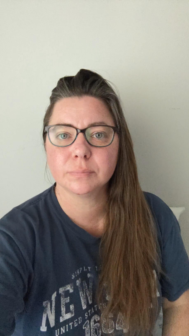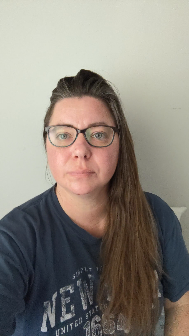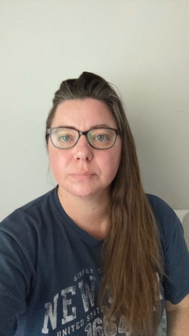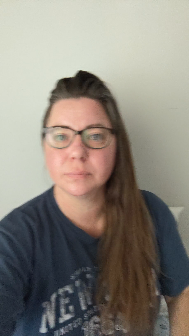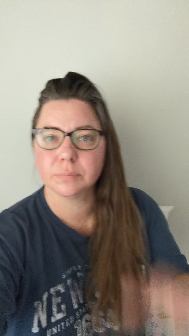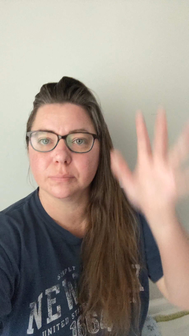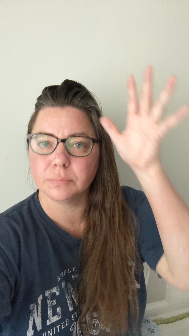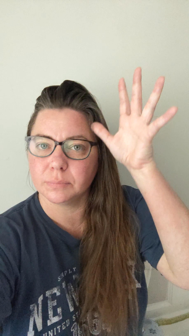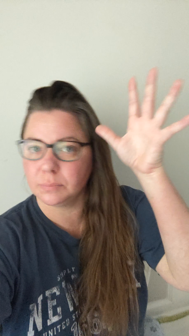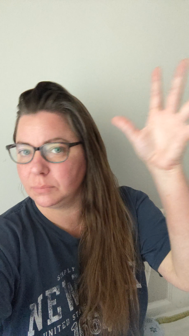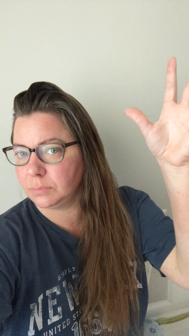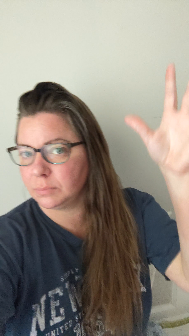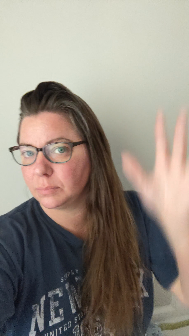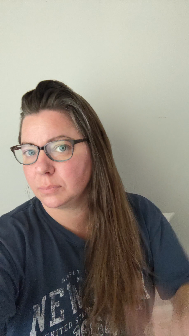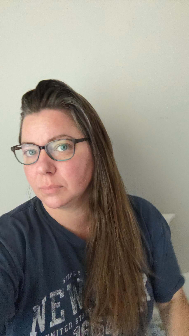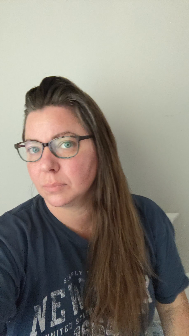deer